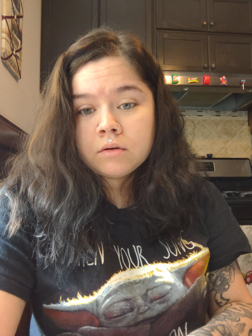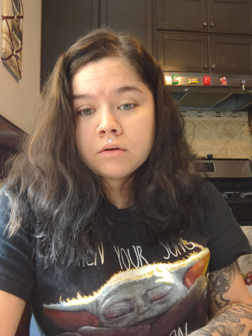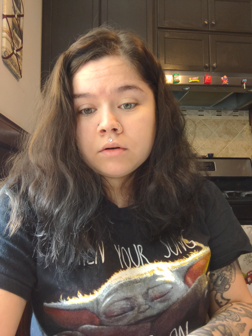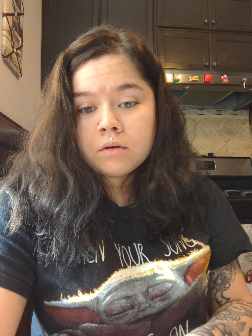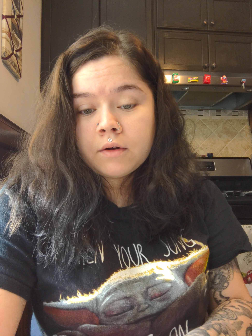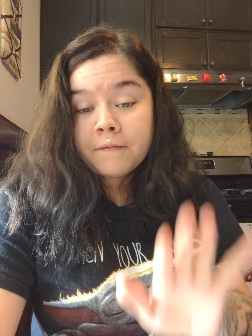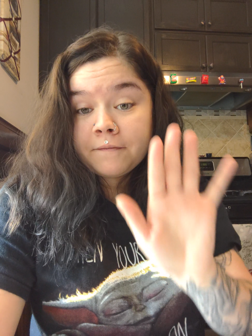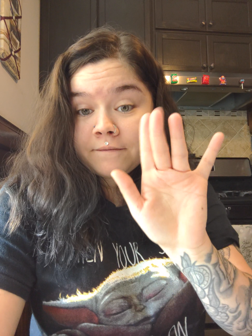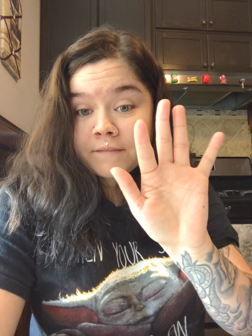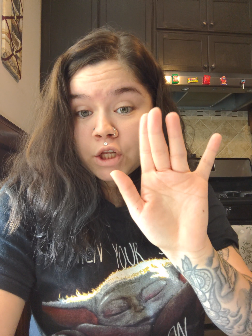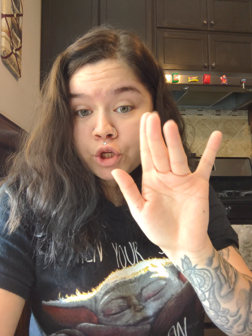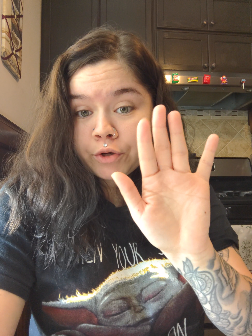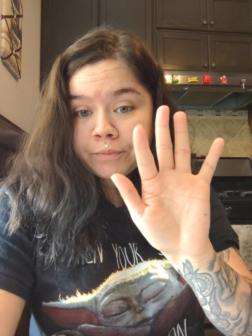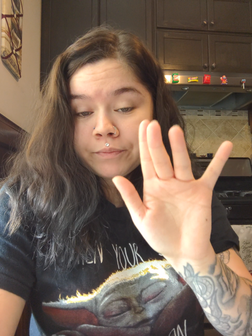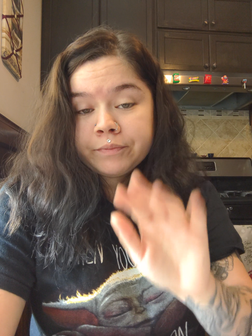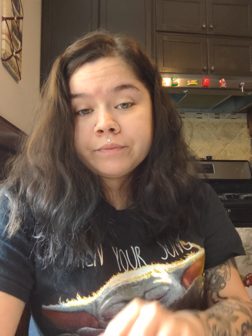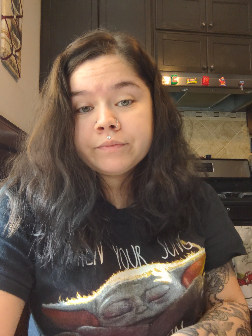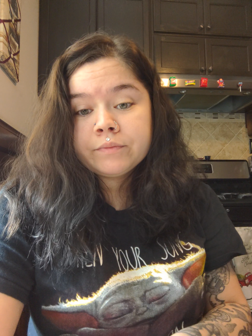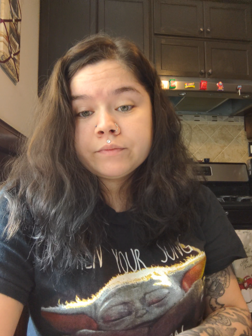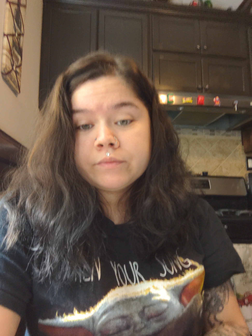finger